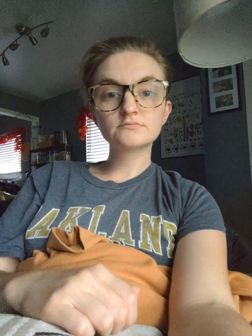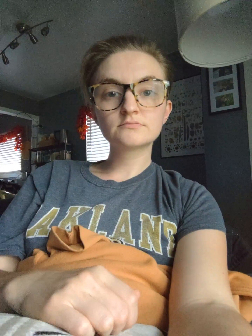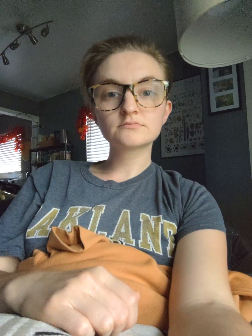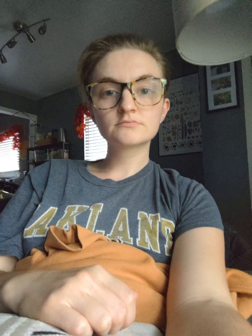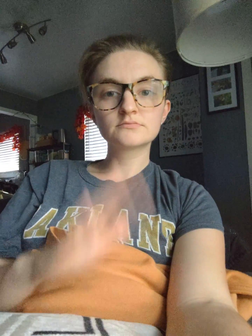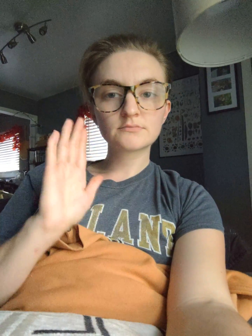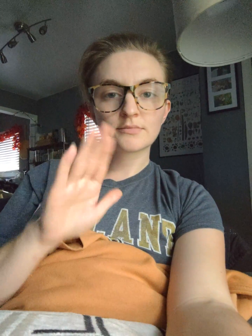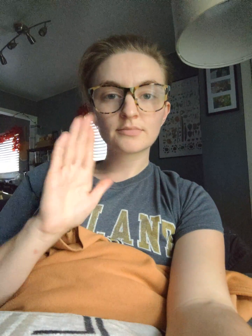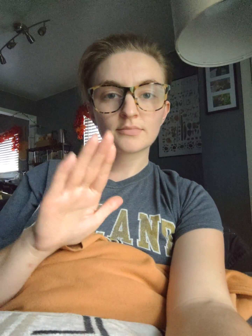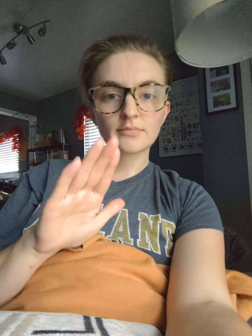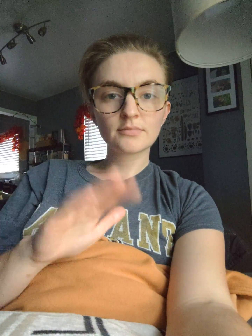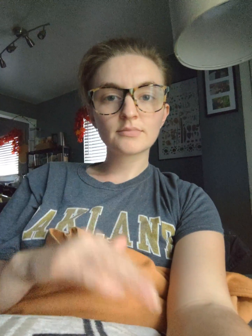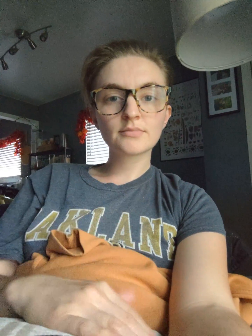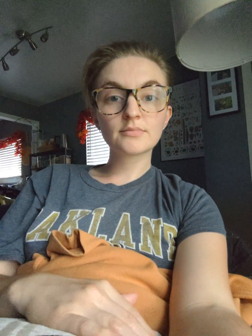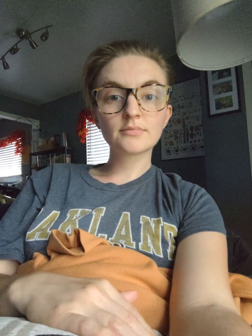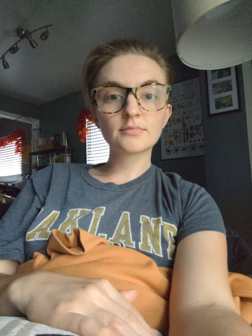clap